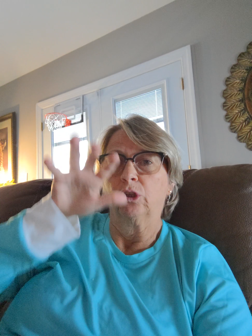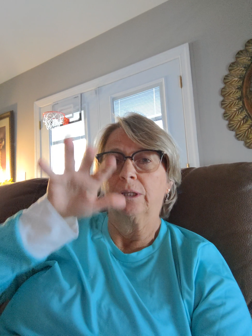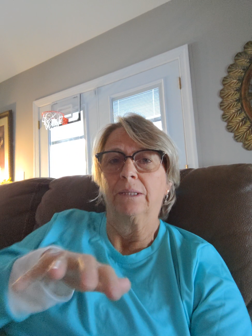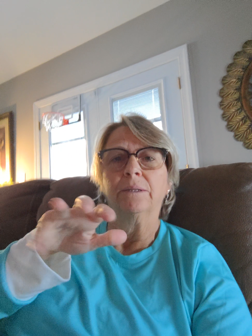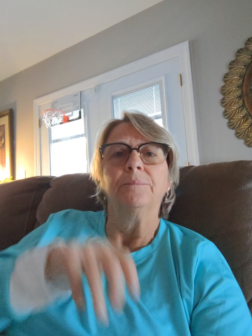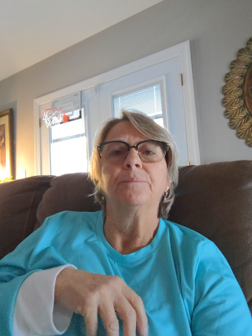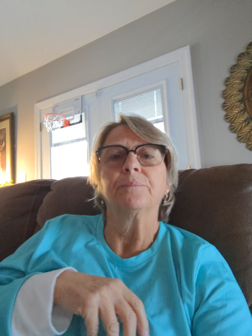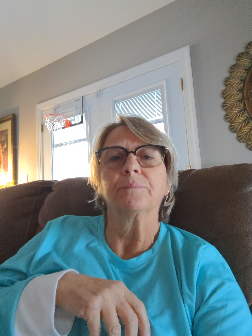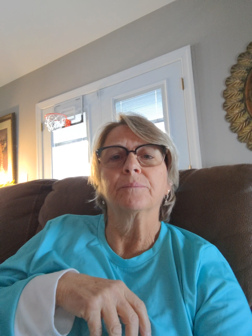alligator